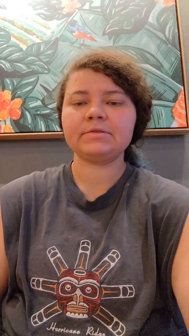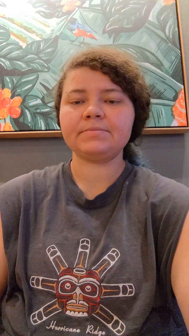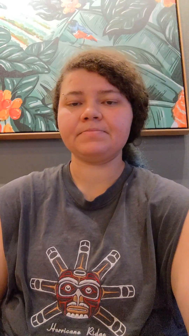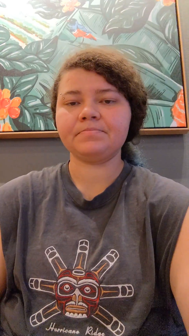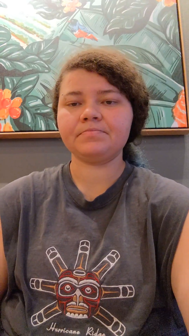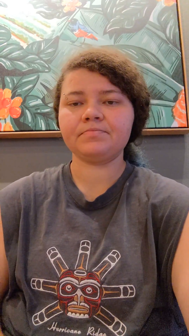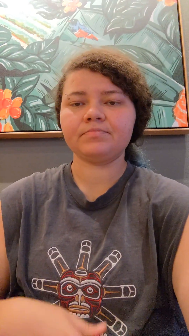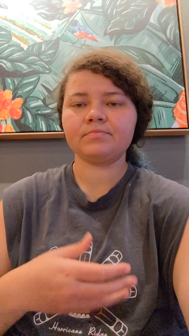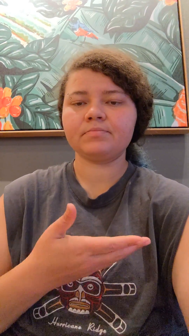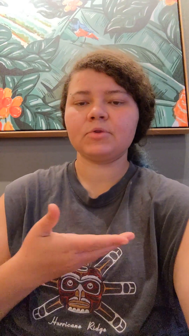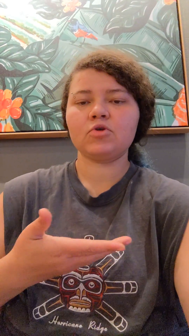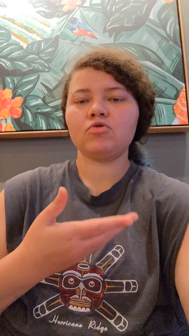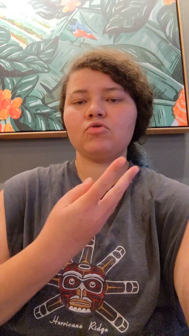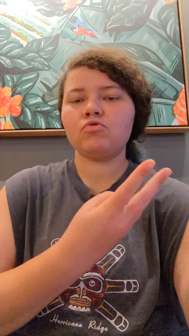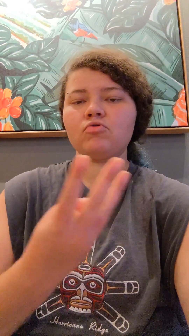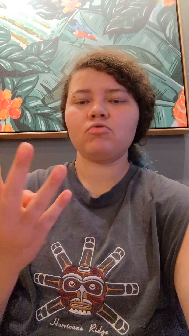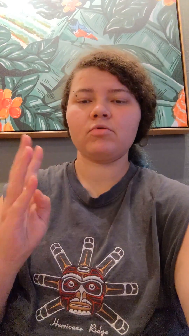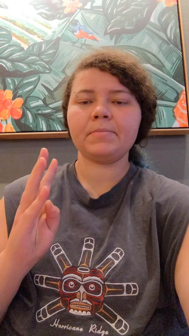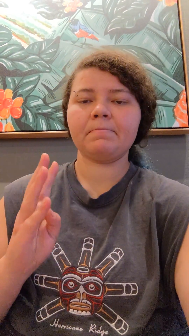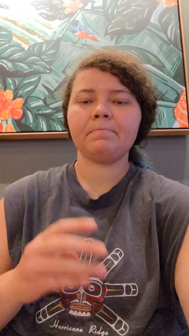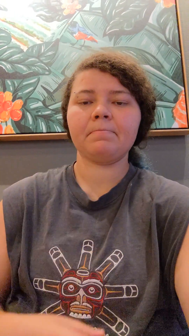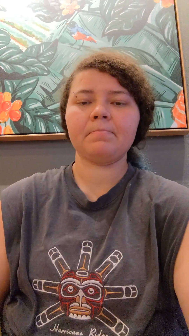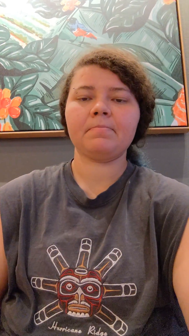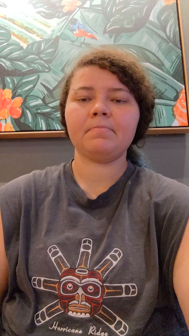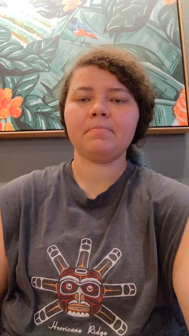crib